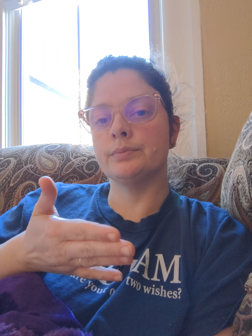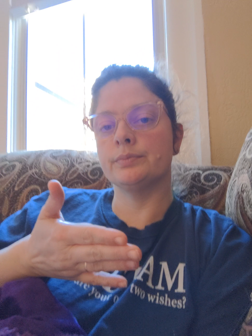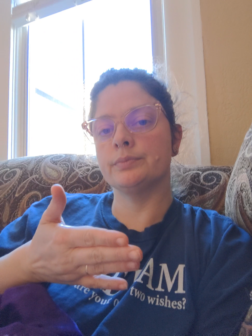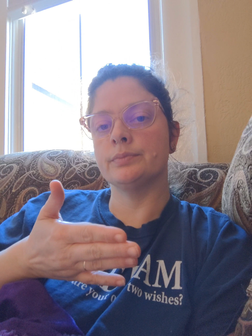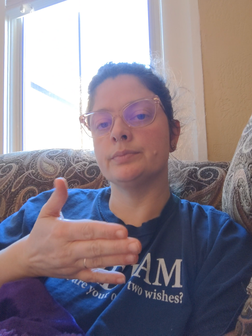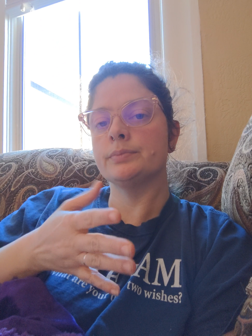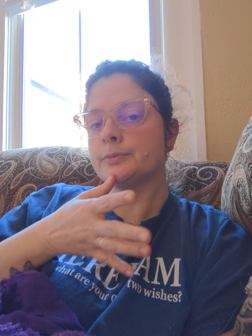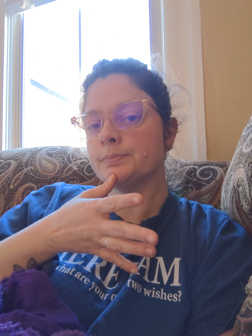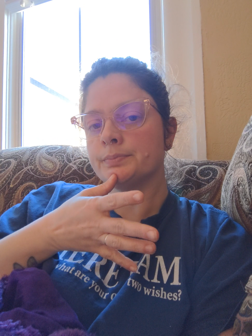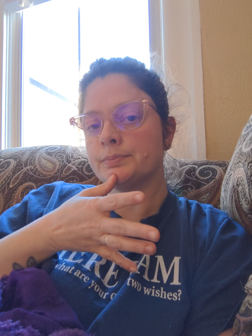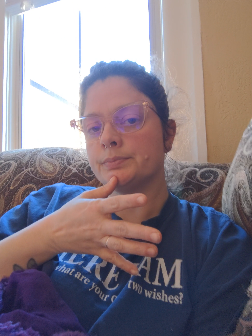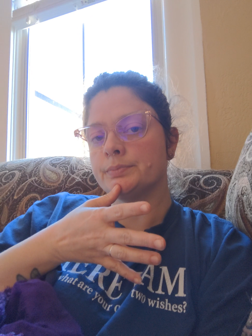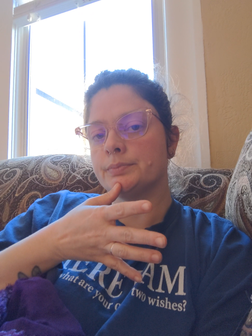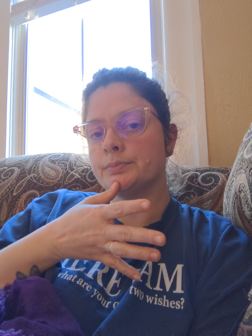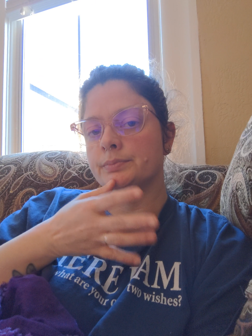mom